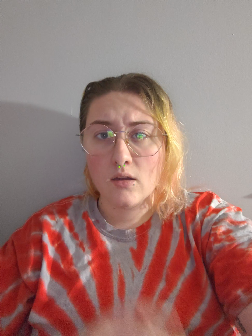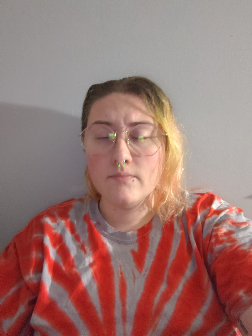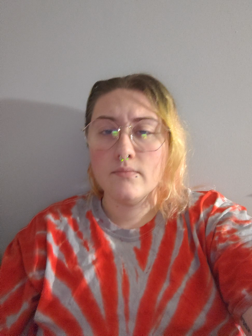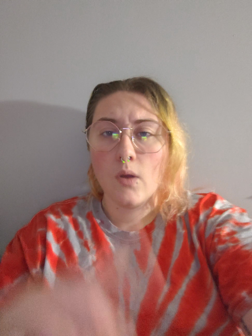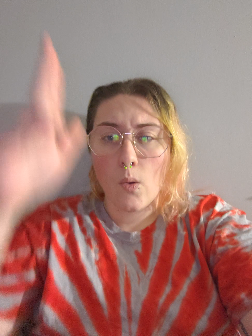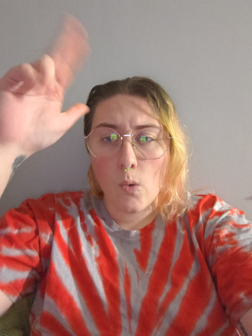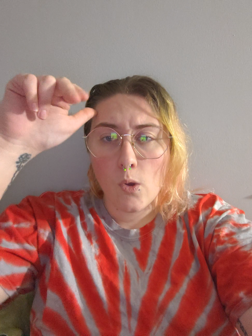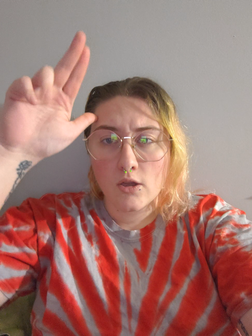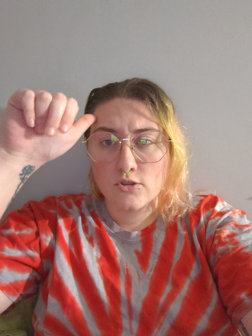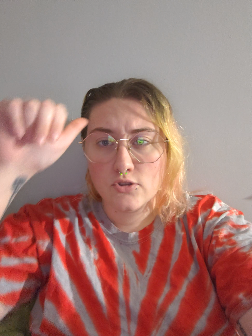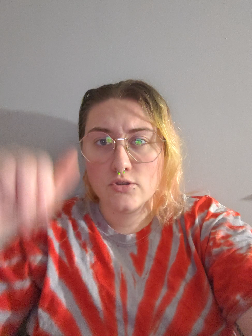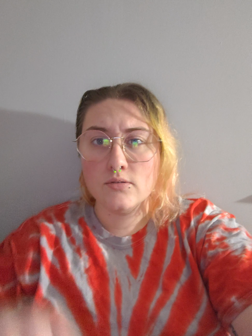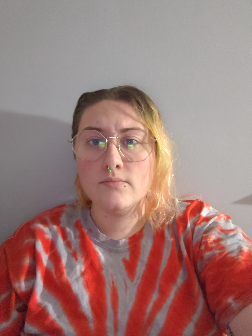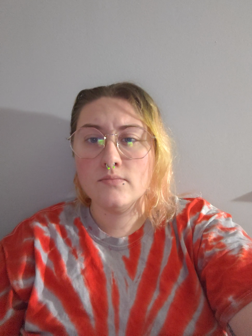horse